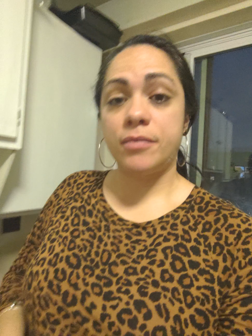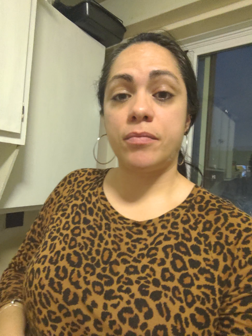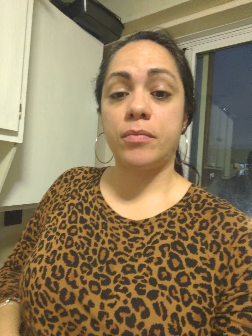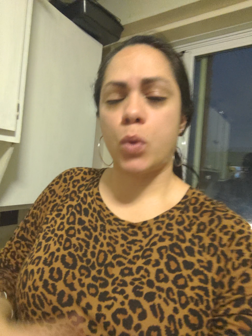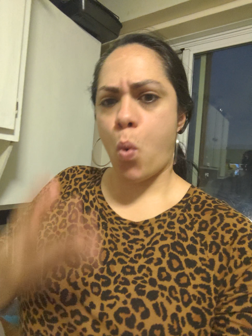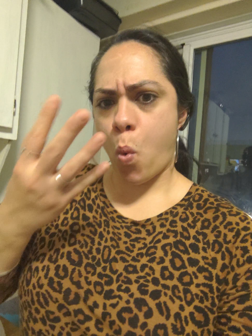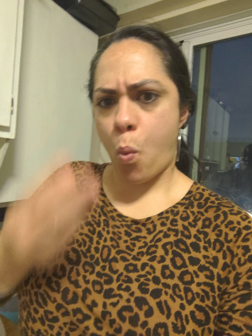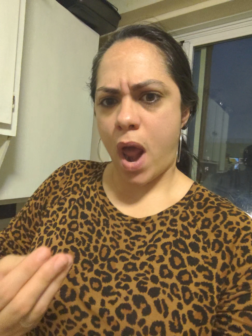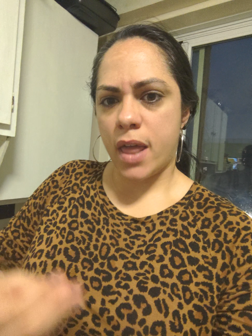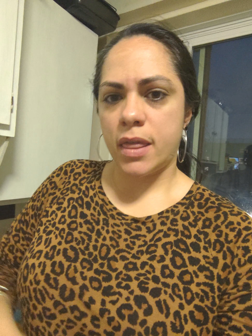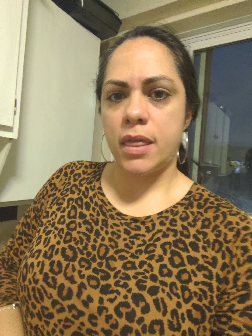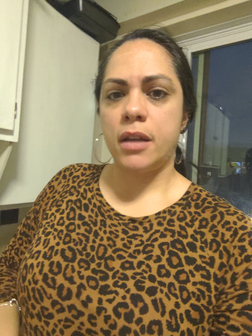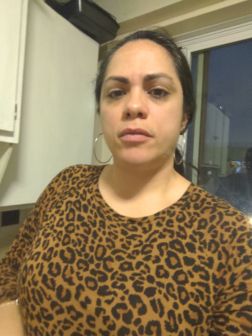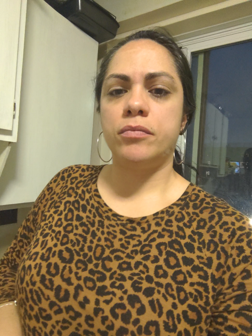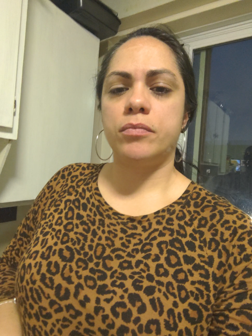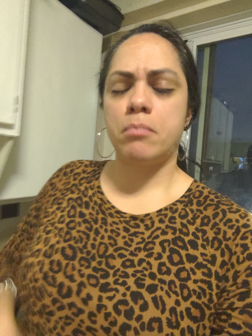wet